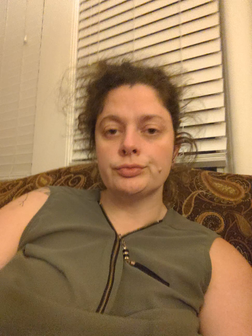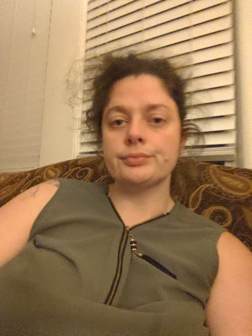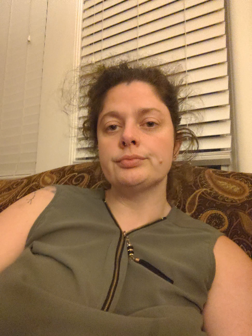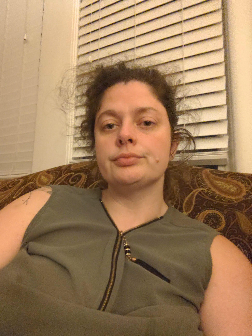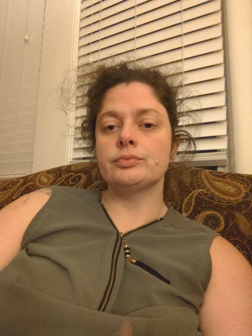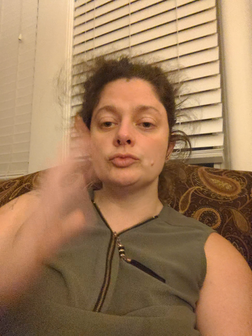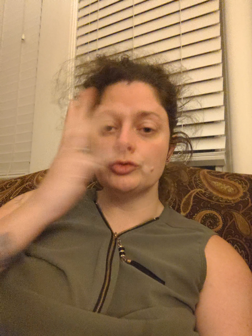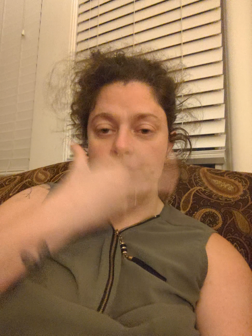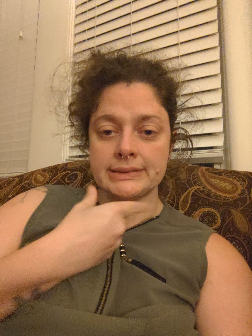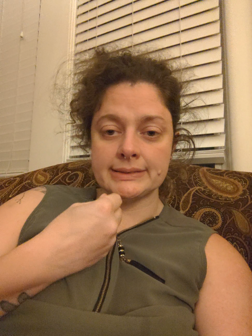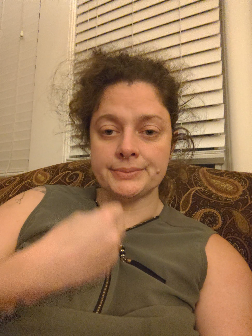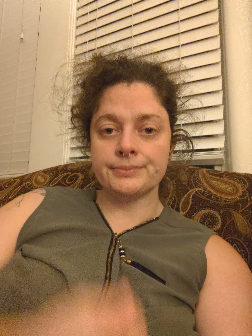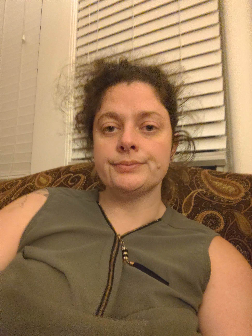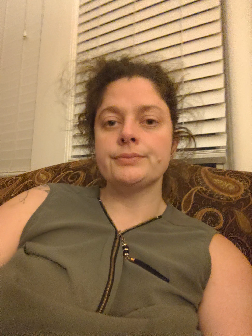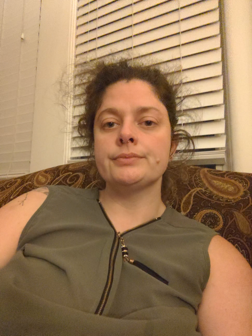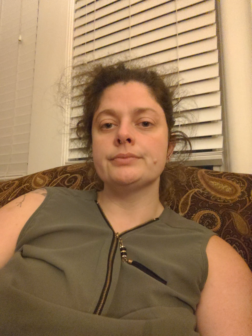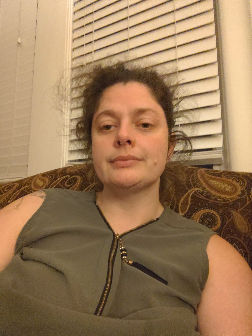pretty